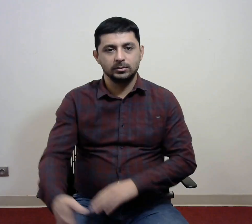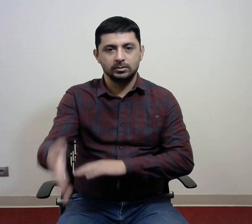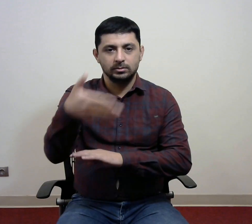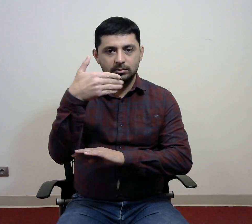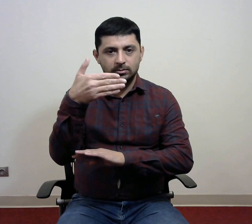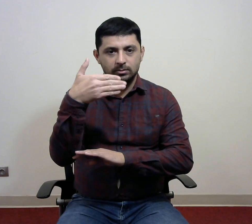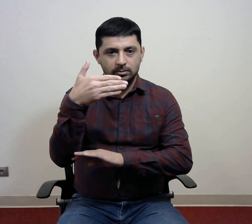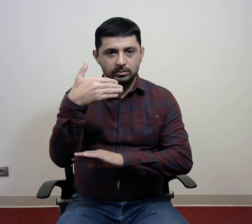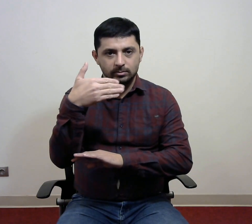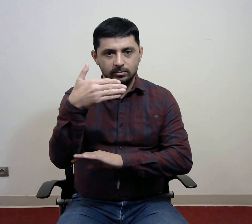bayraq